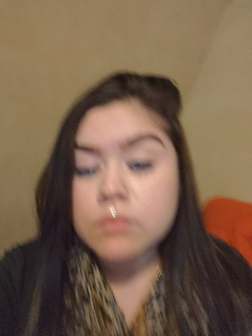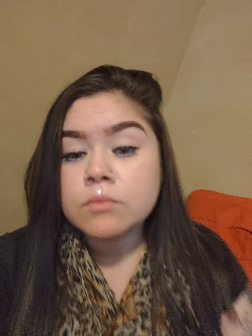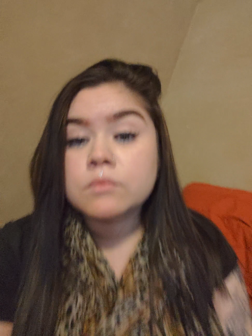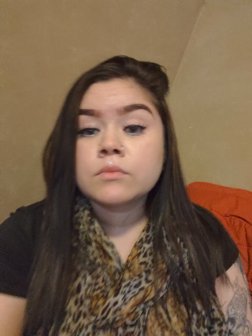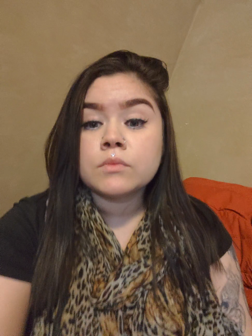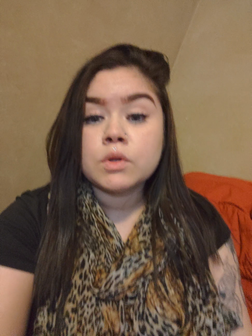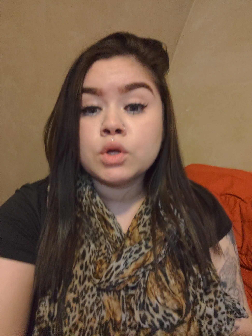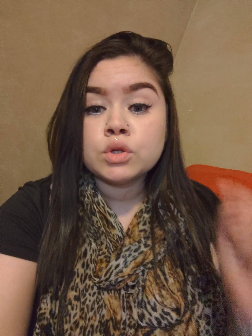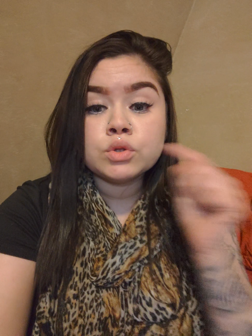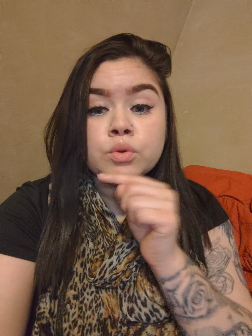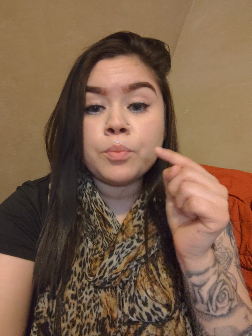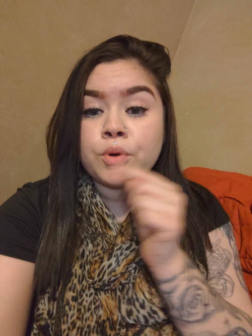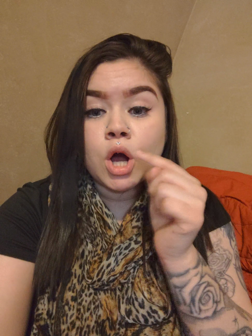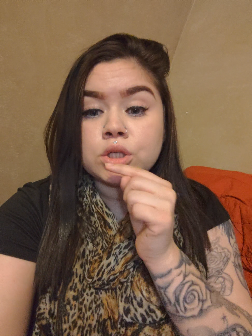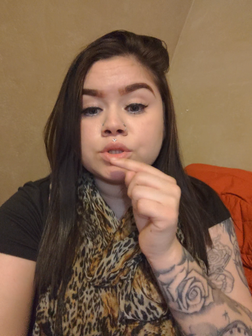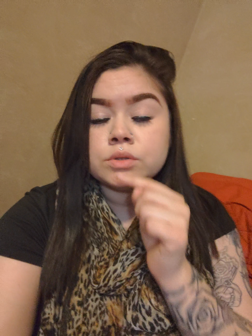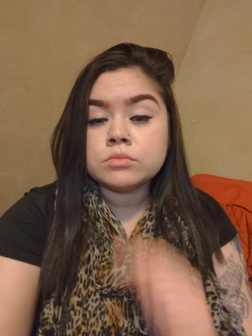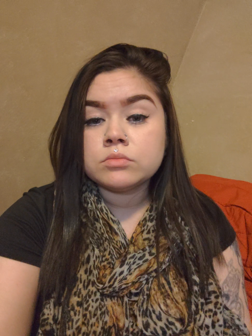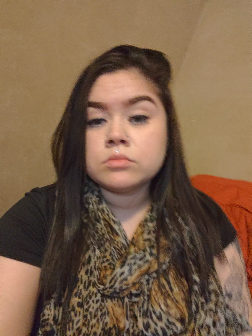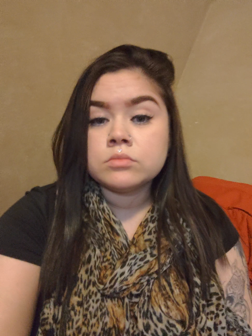toothbrush